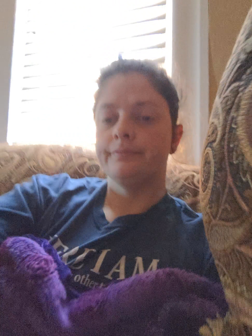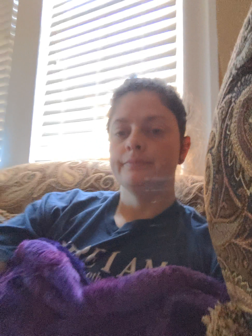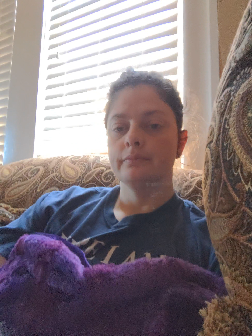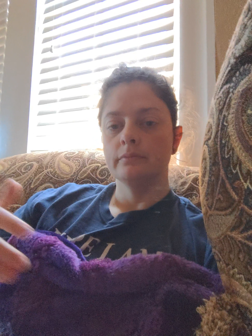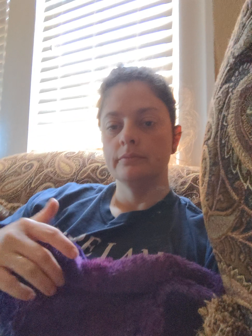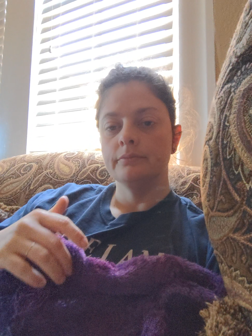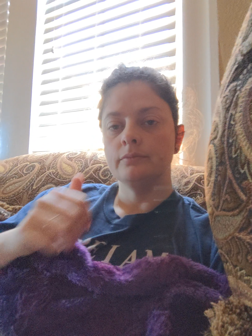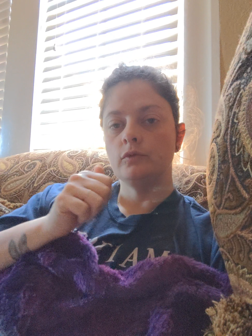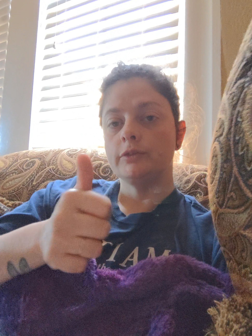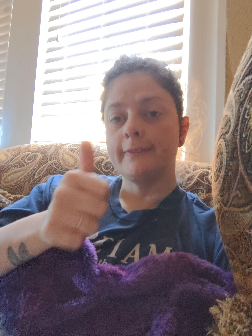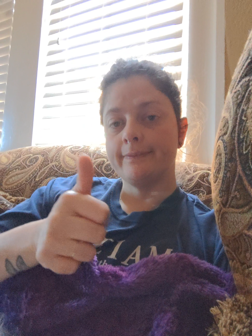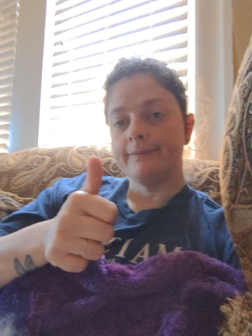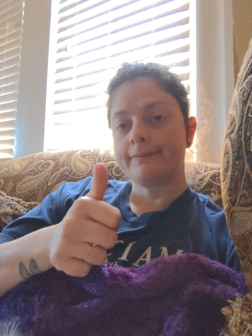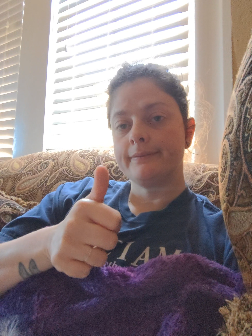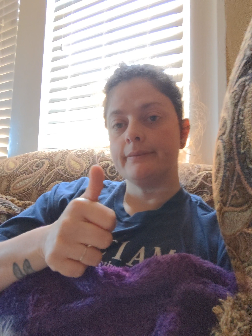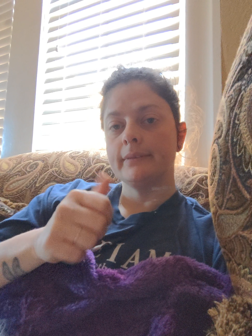yourself